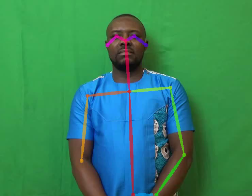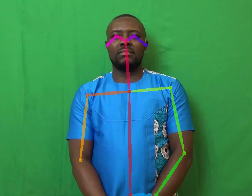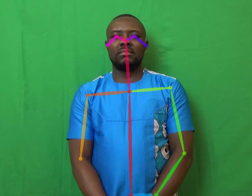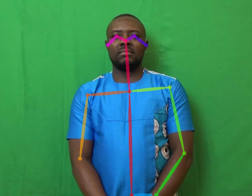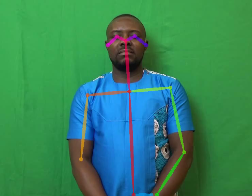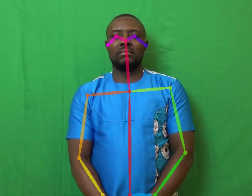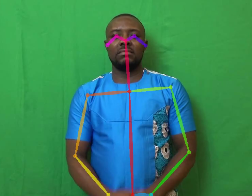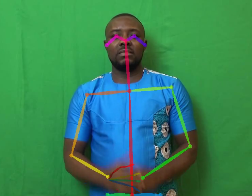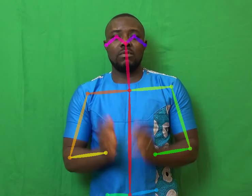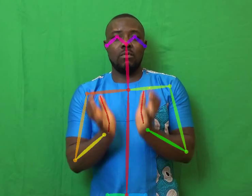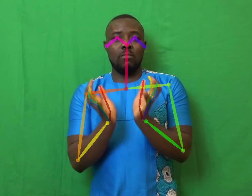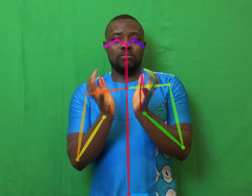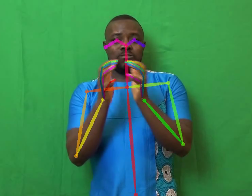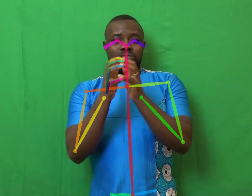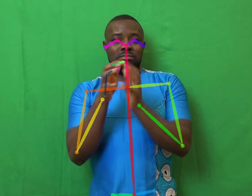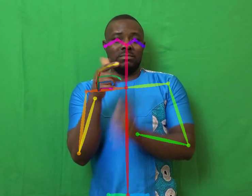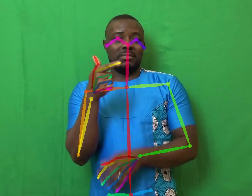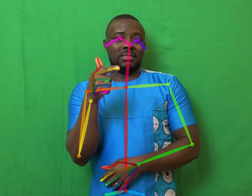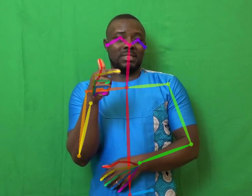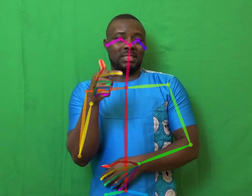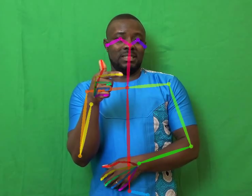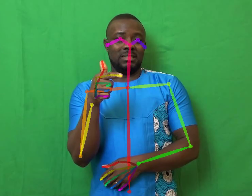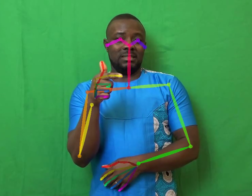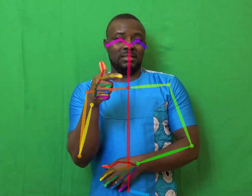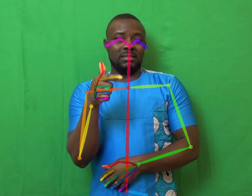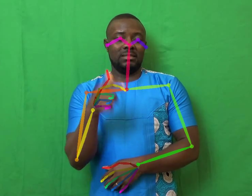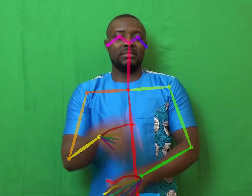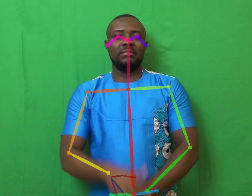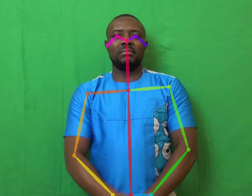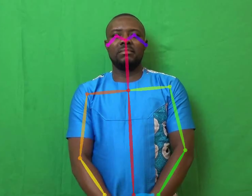cabbage